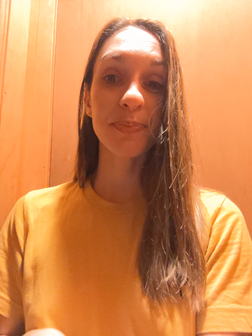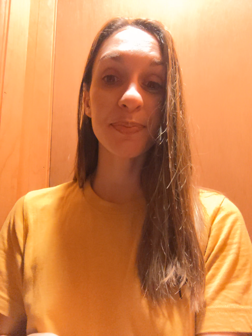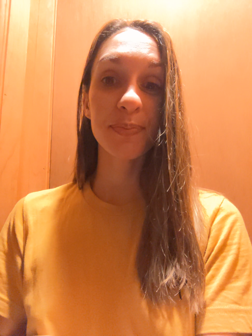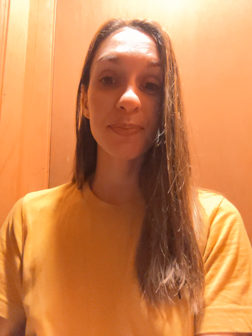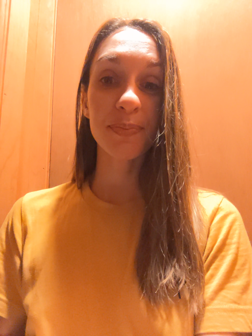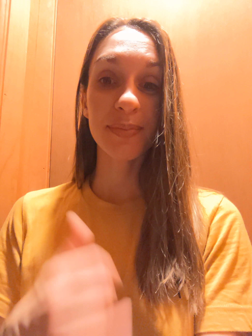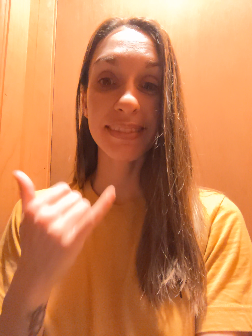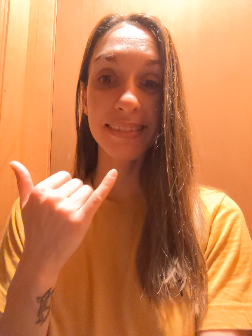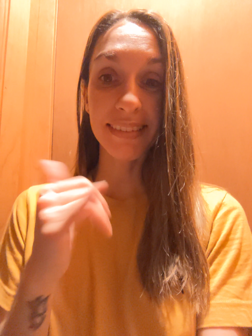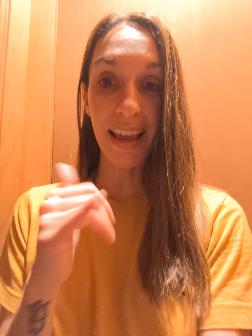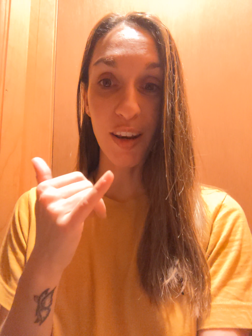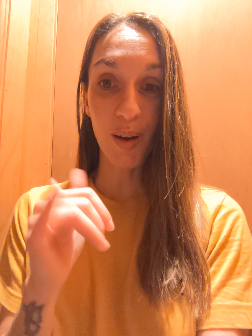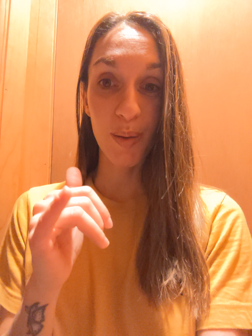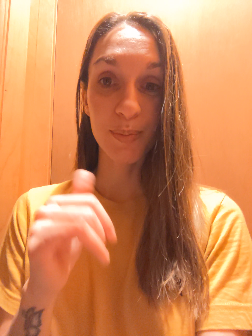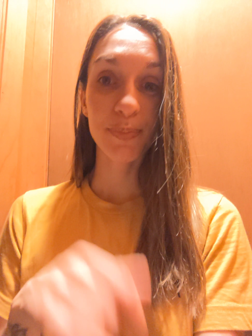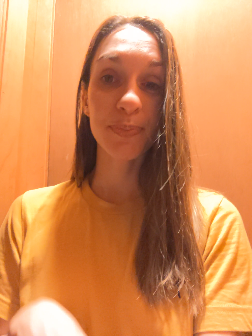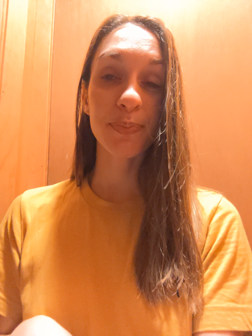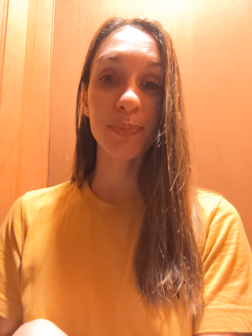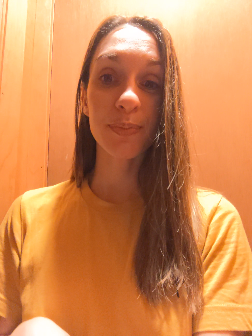yellow